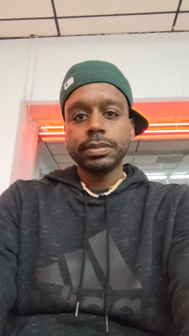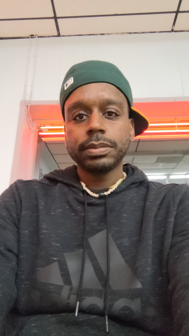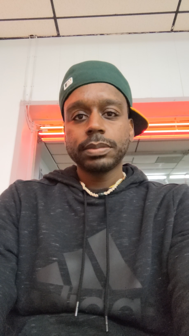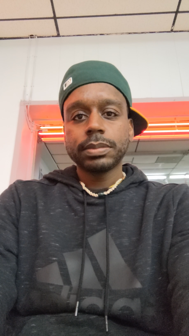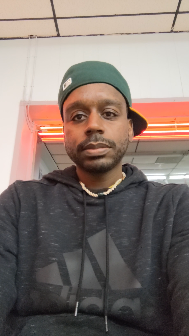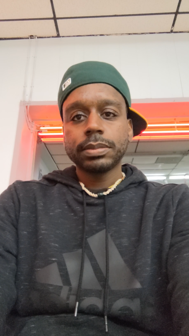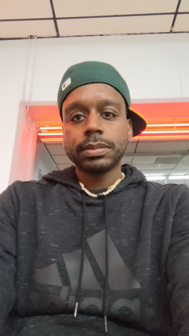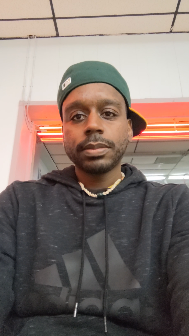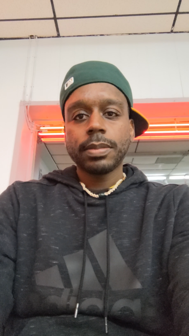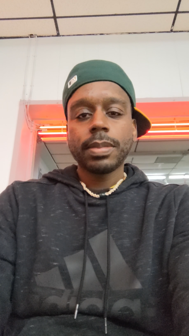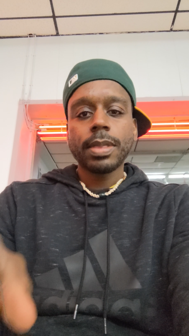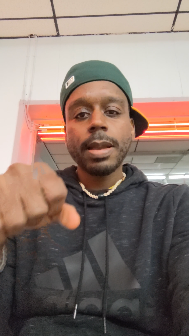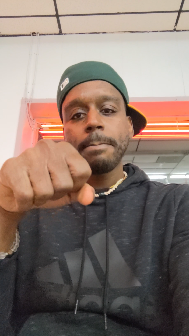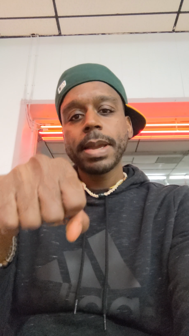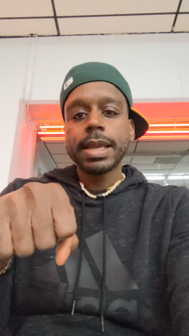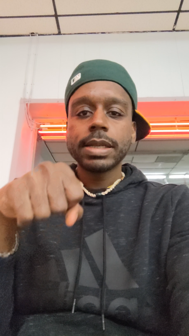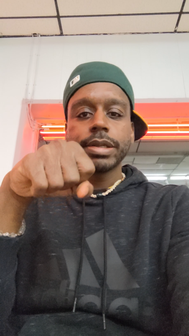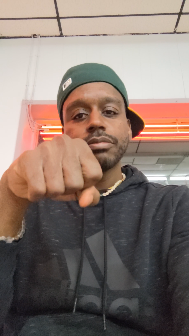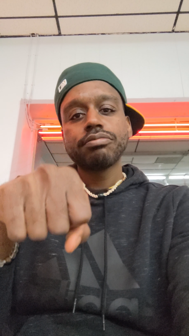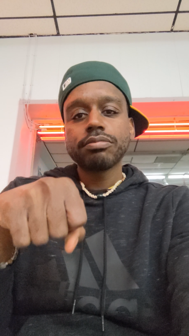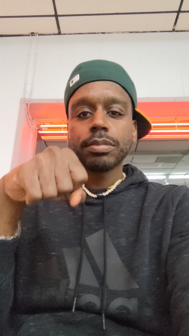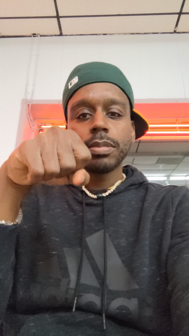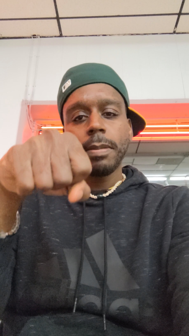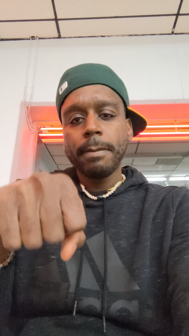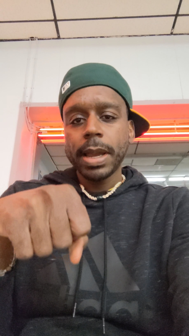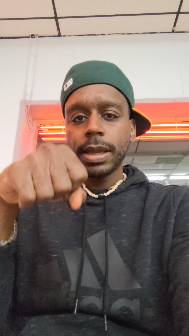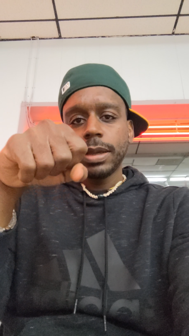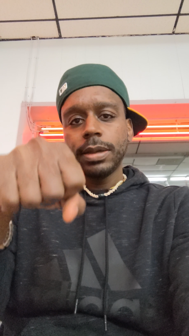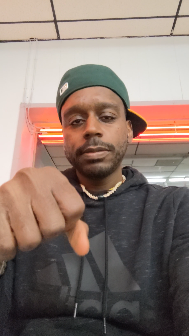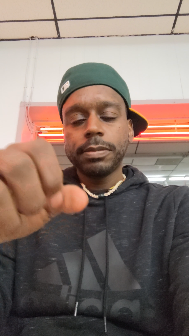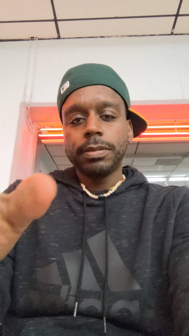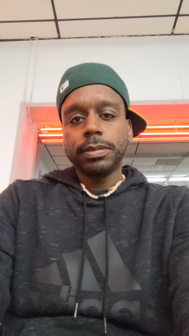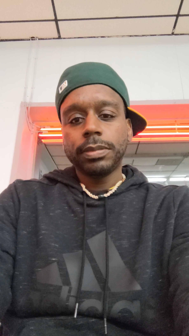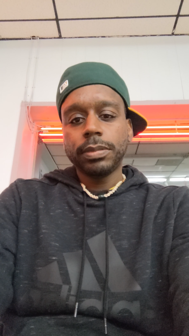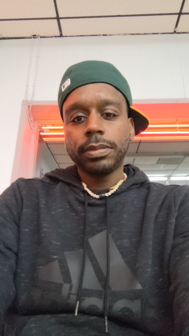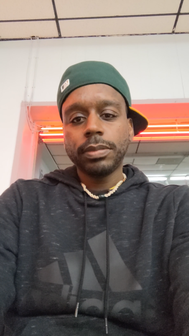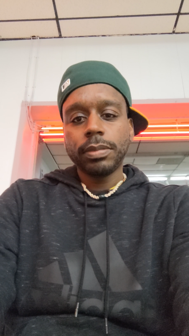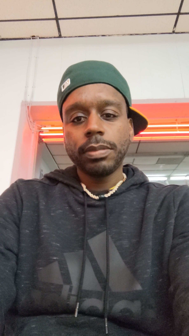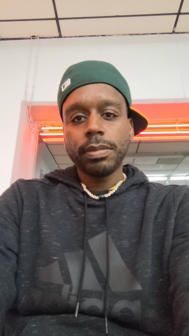bicycle